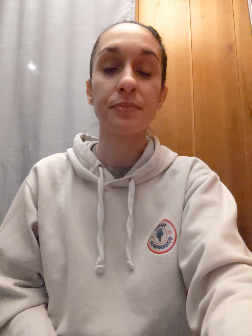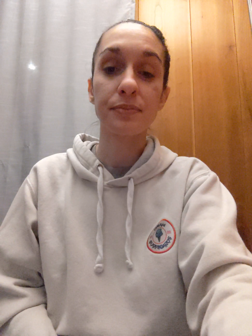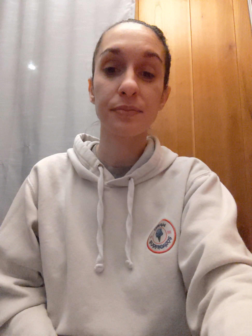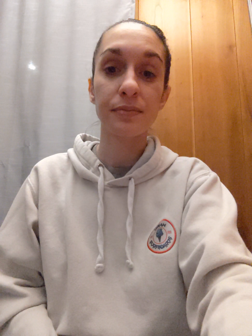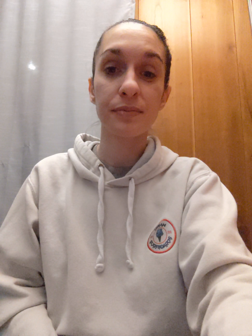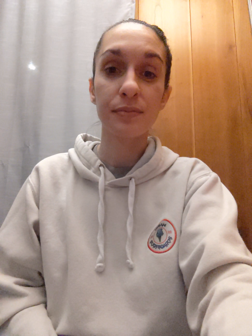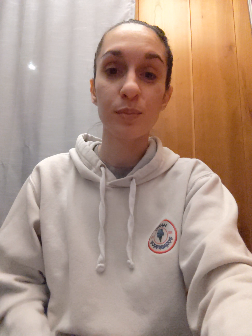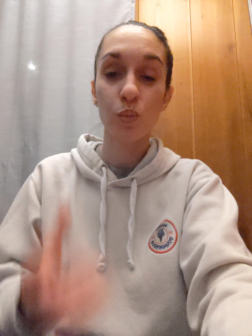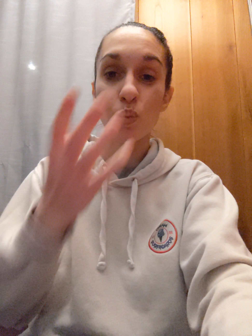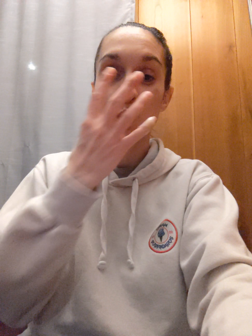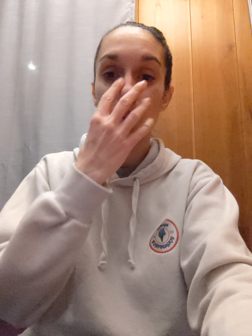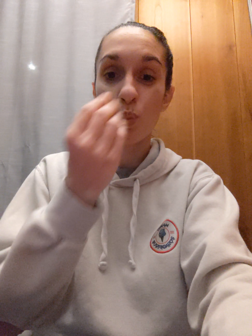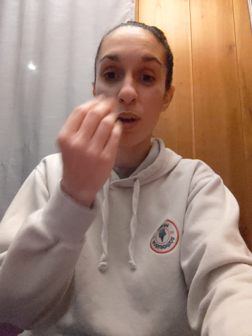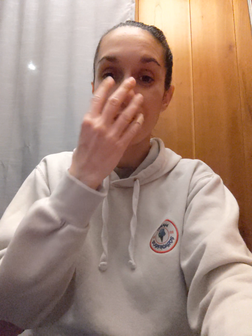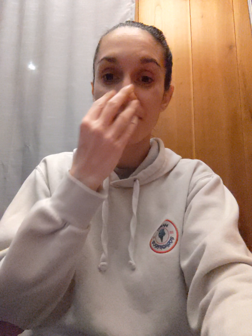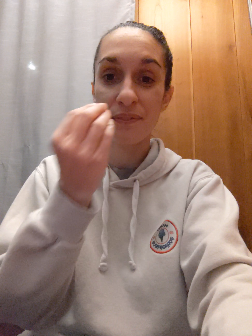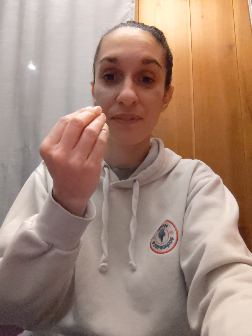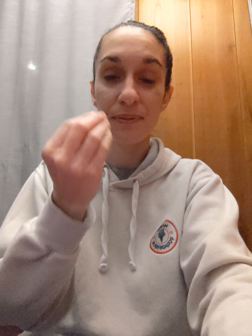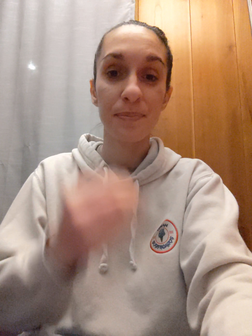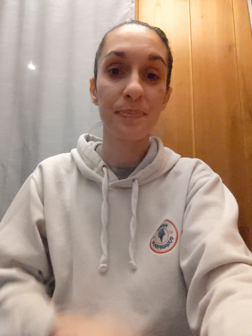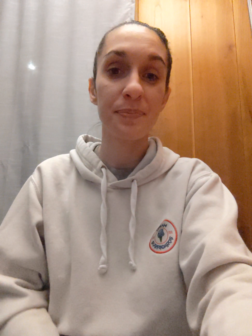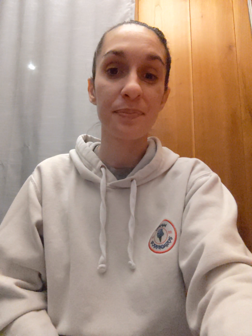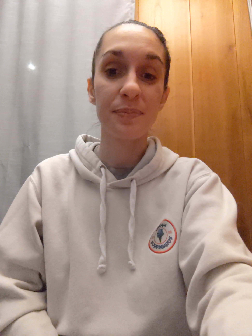wolf